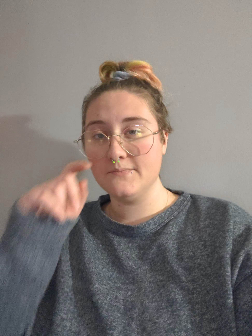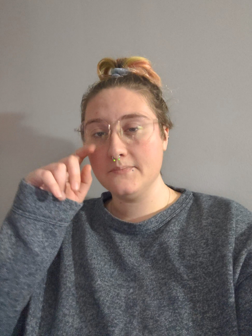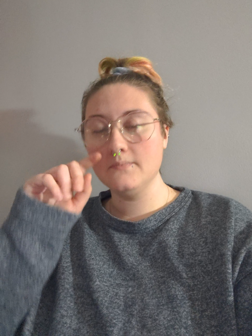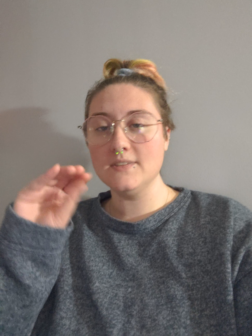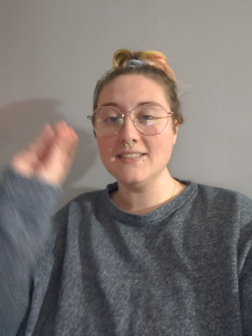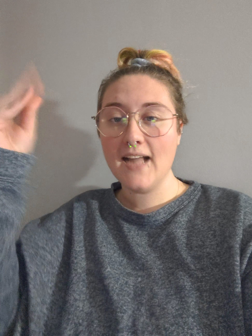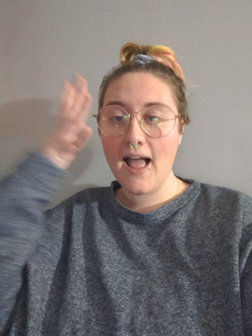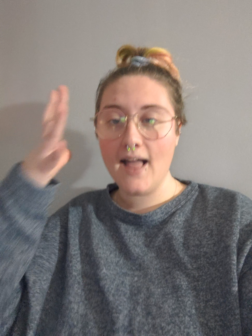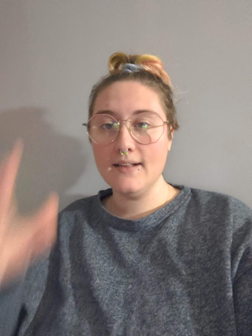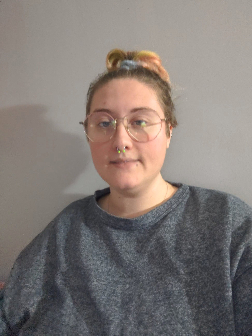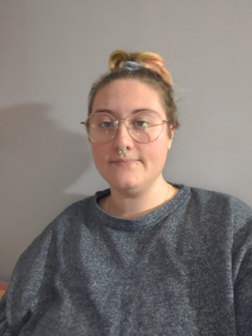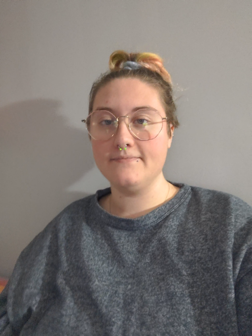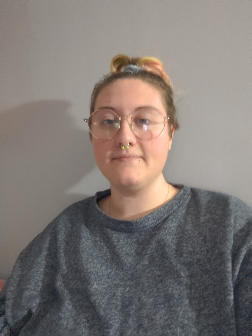sun